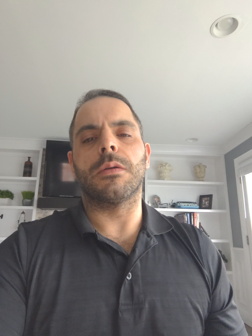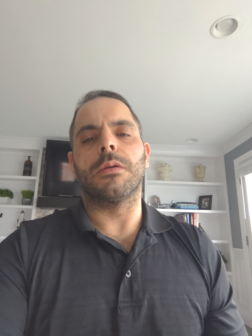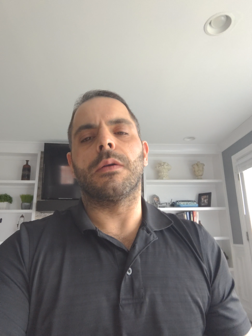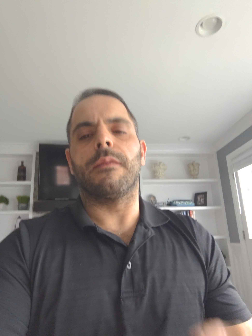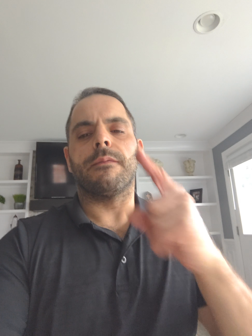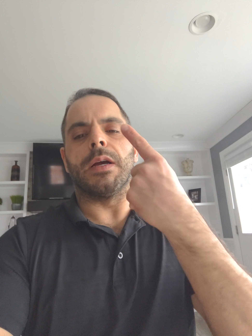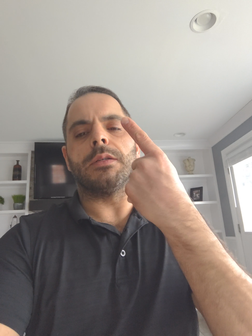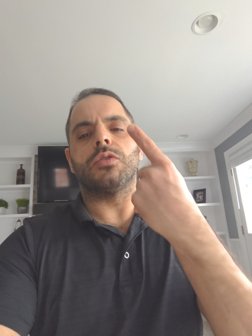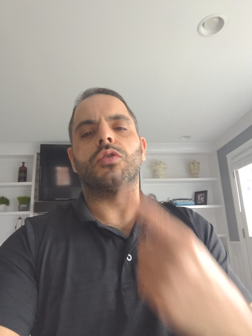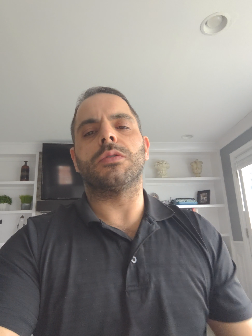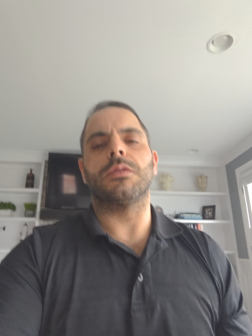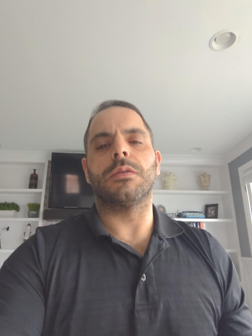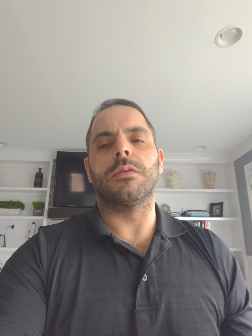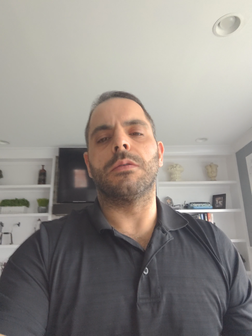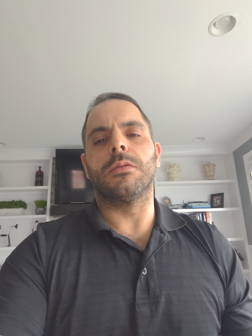first